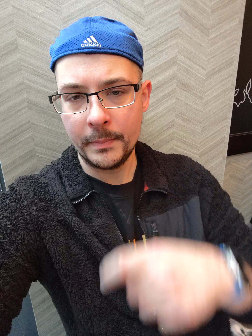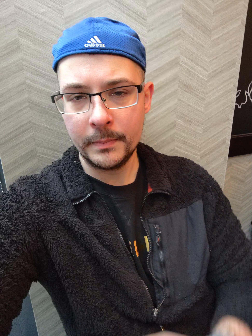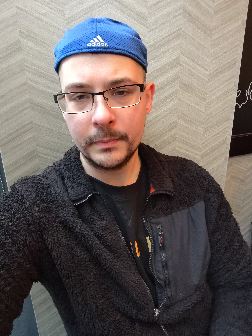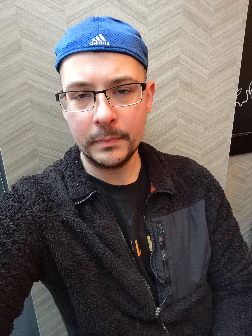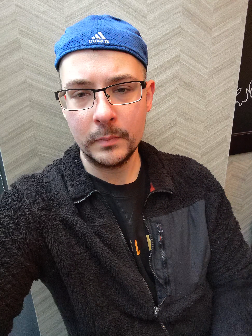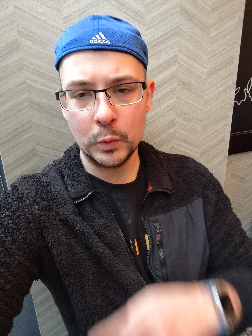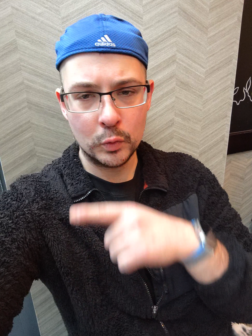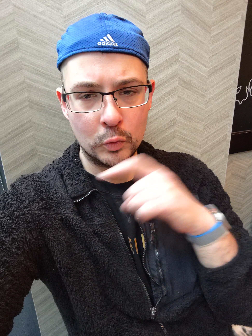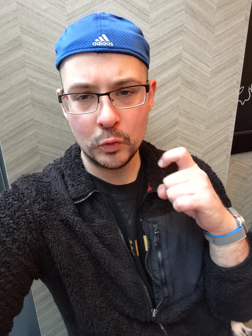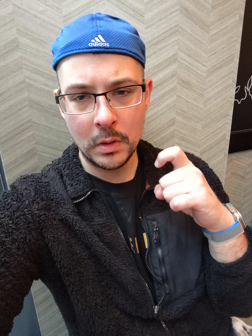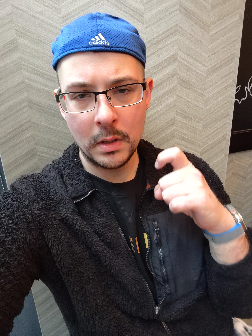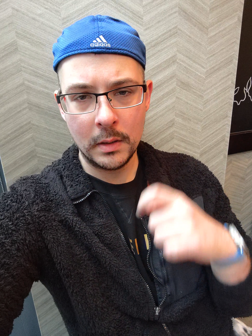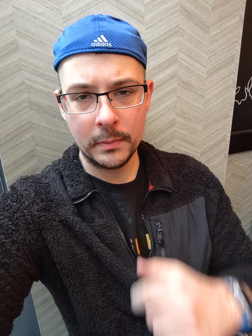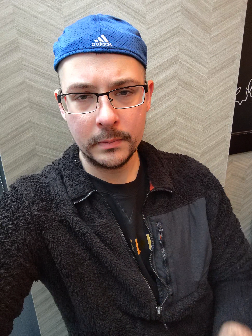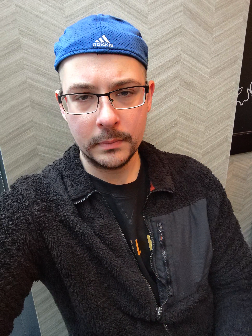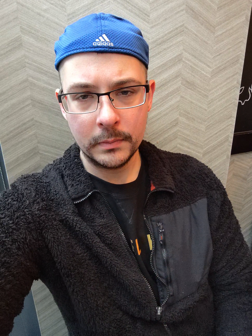dry